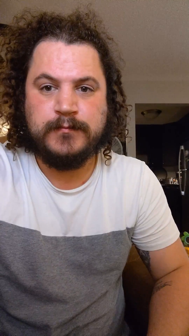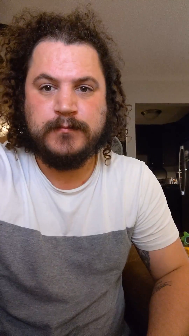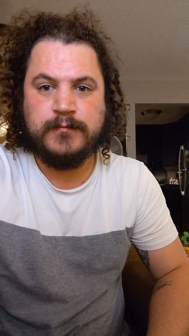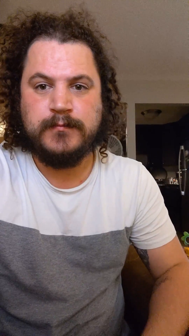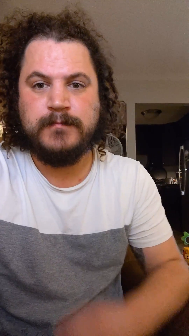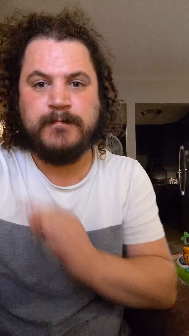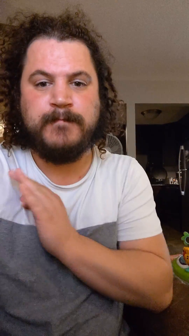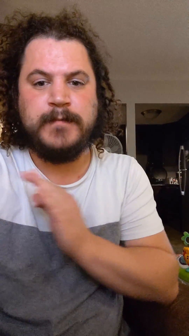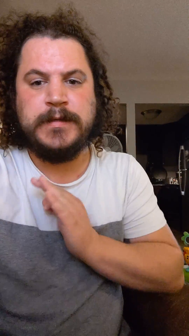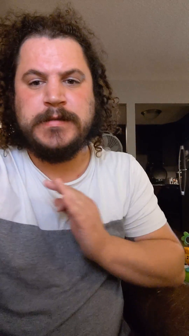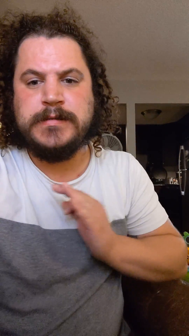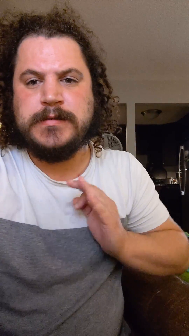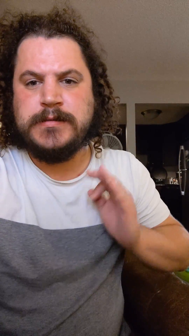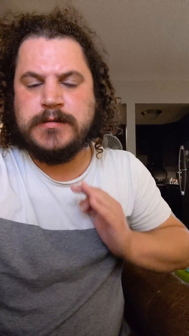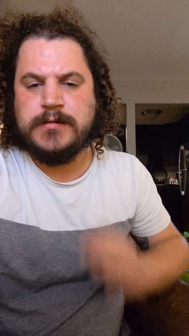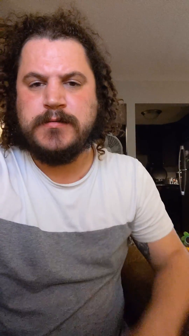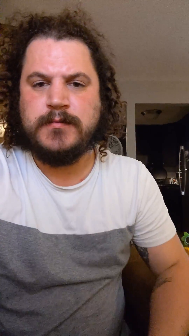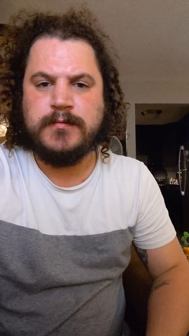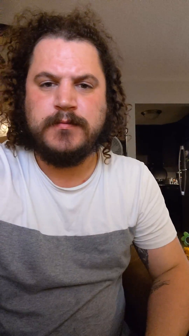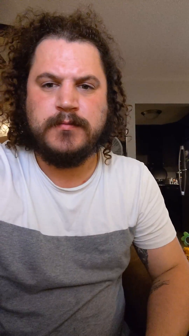beads